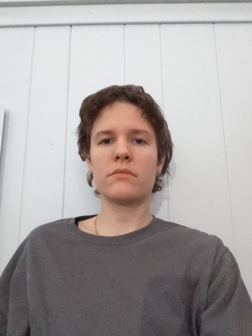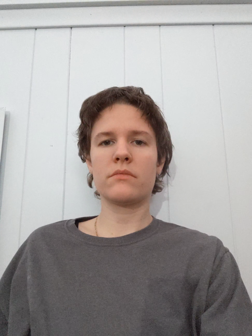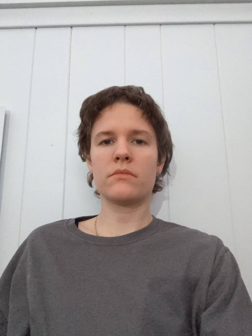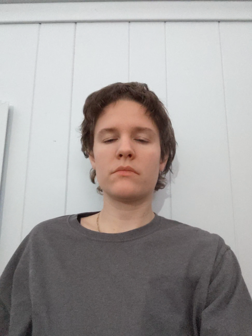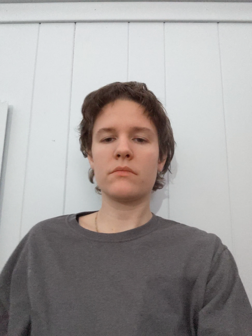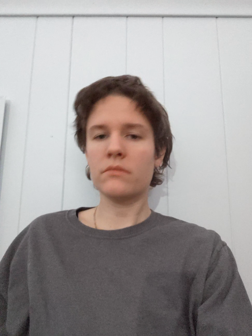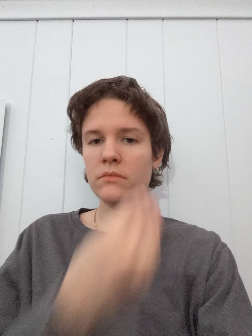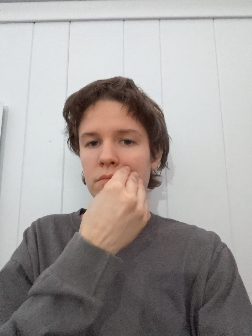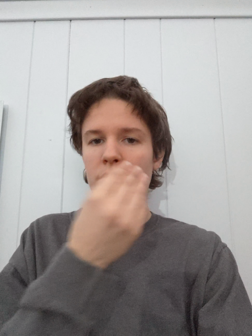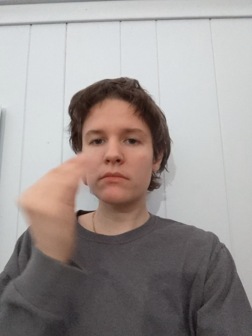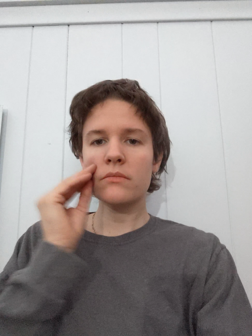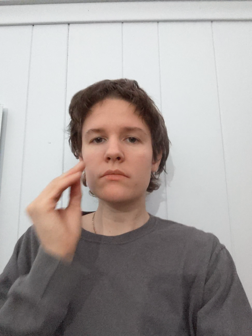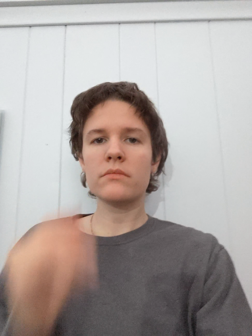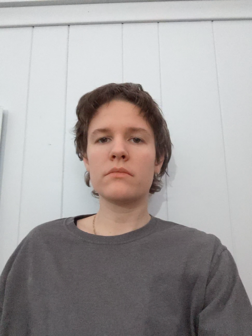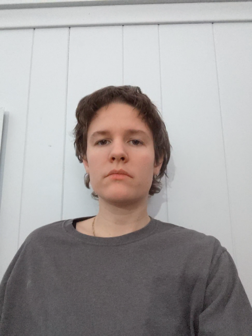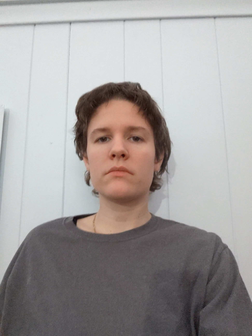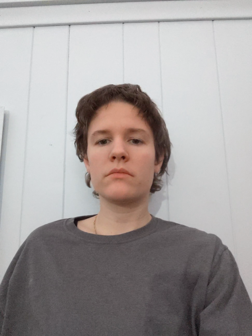flower